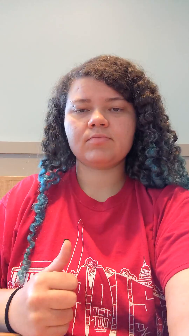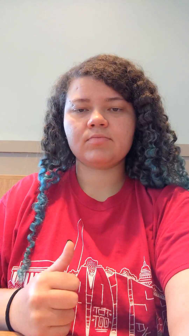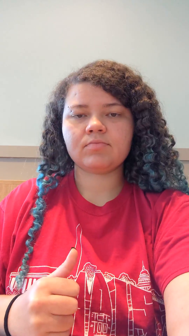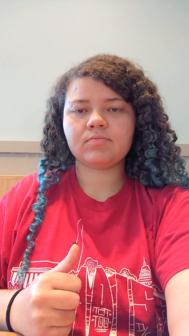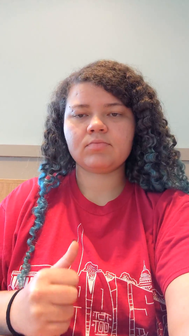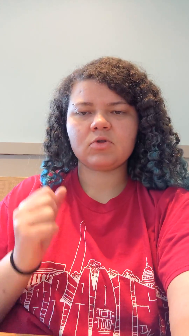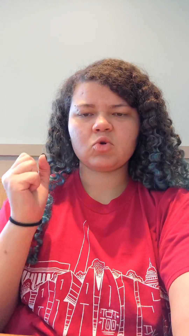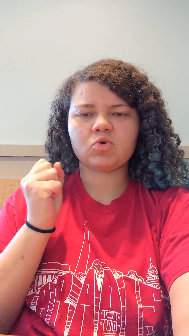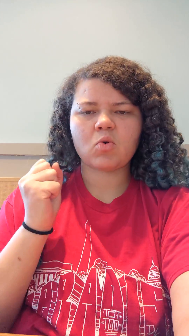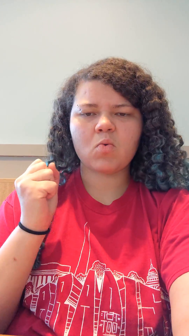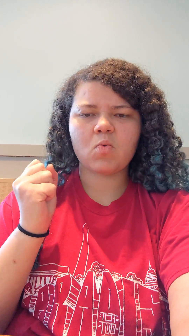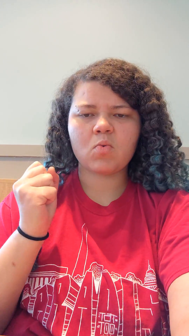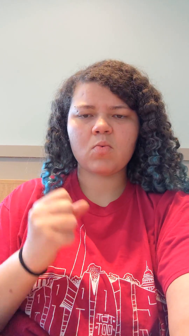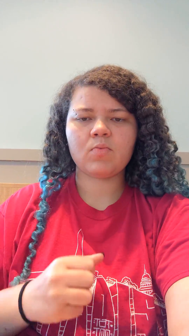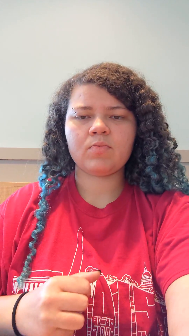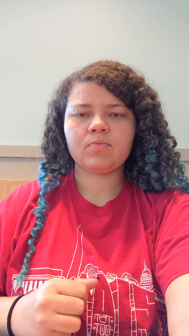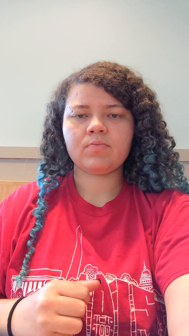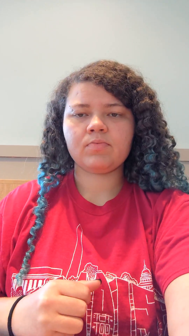cold